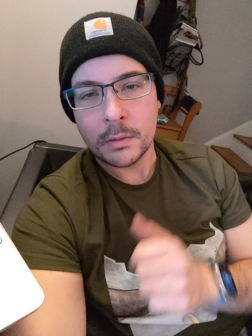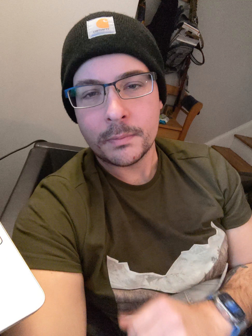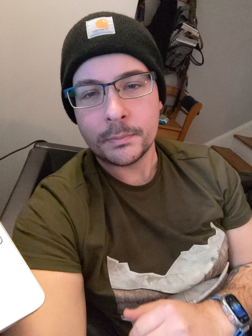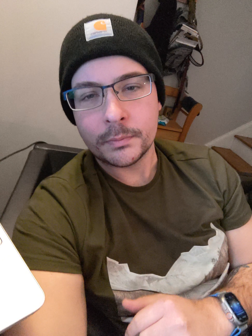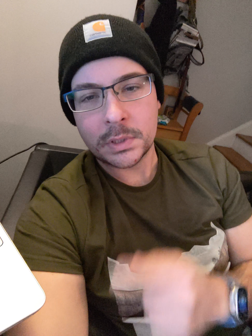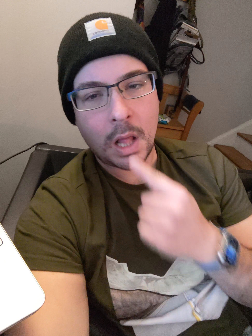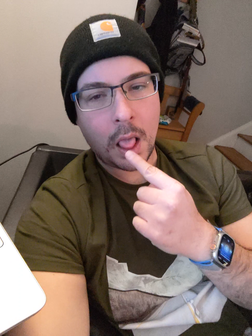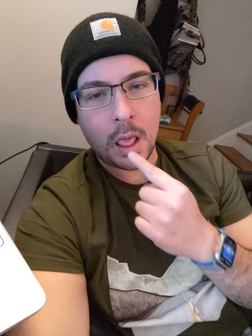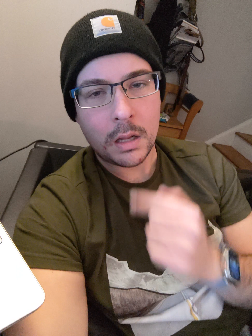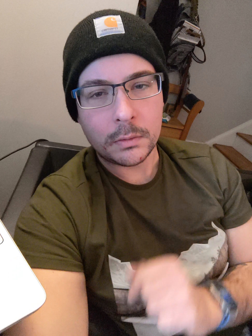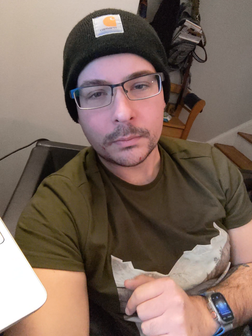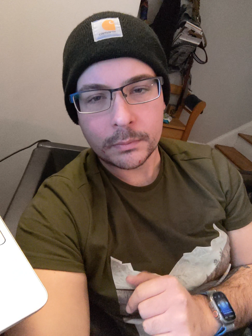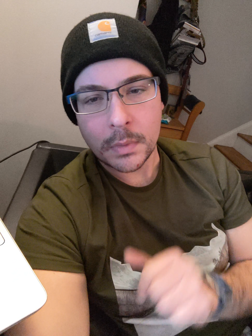tongue